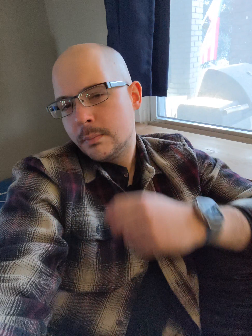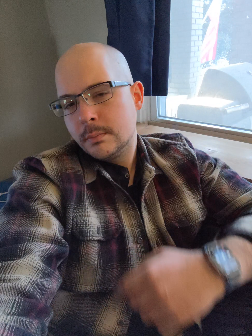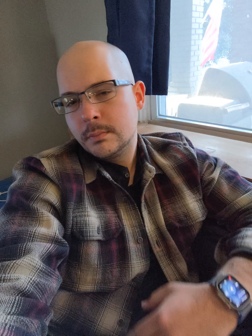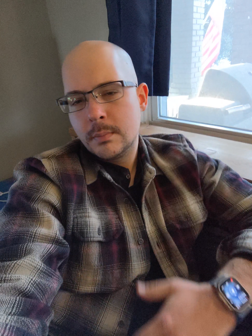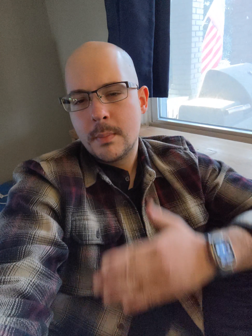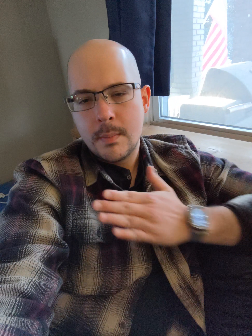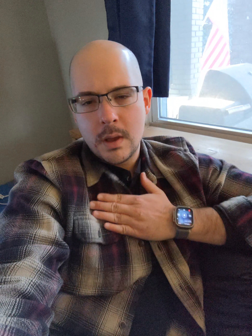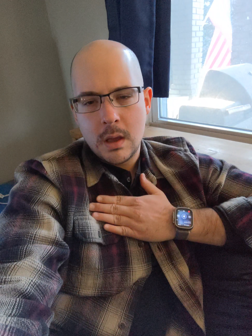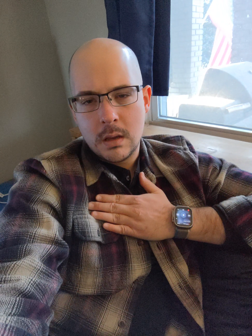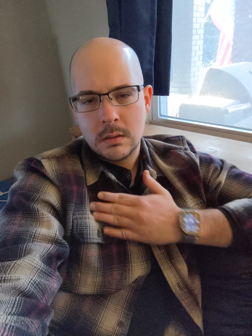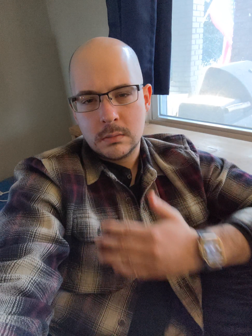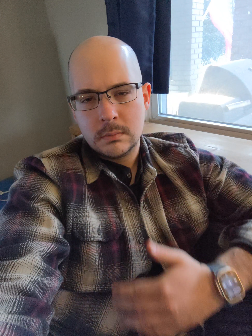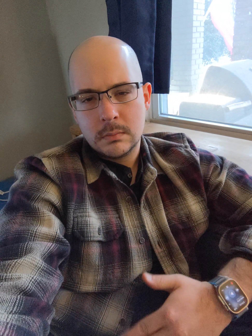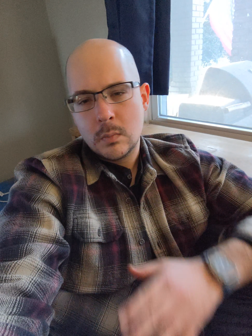my